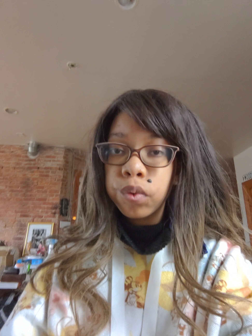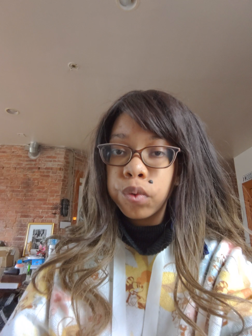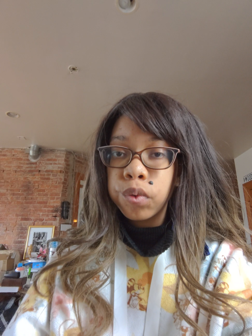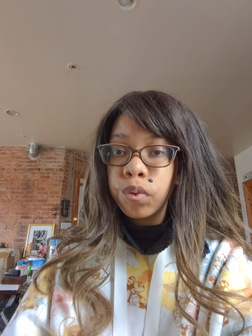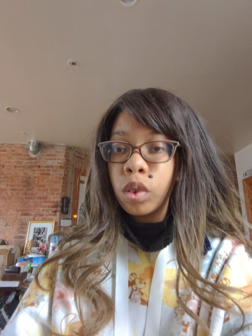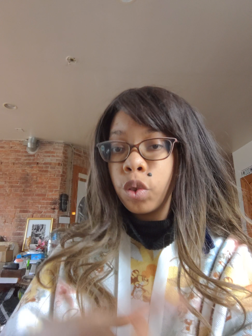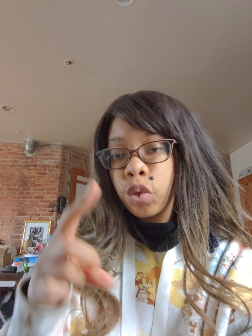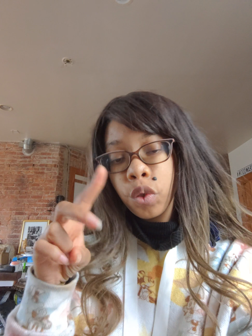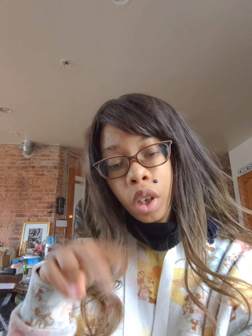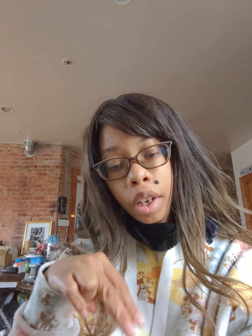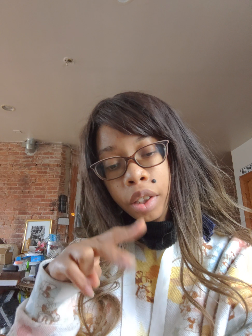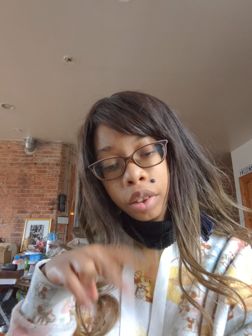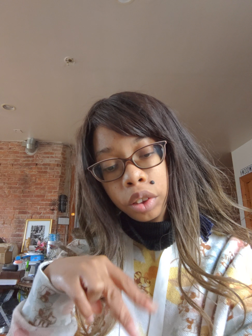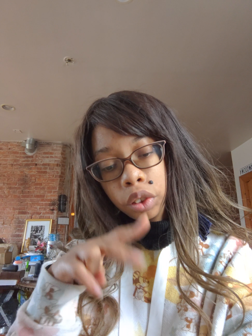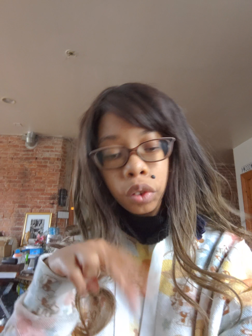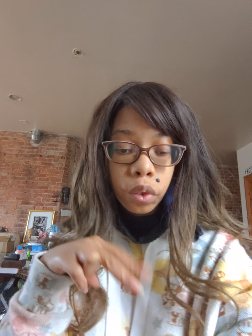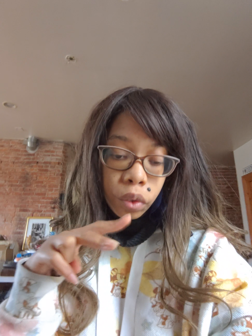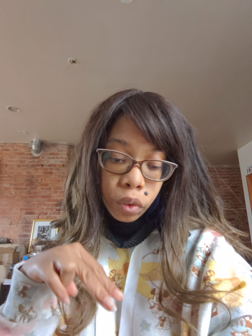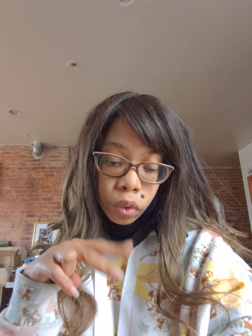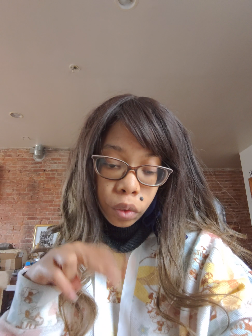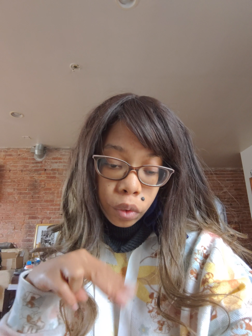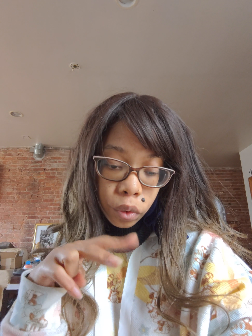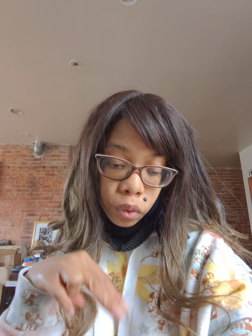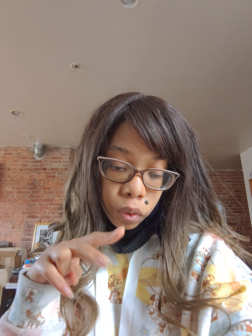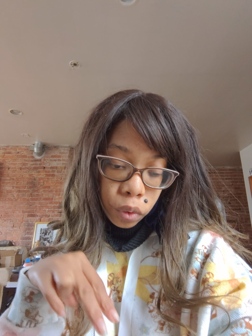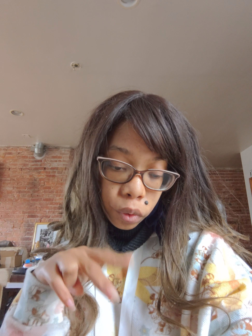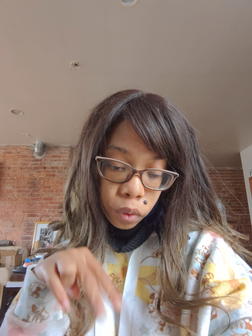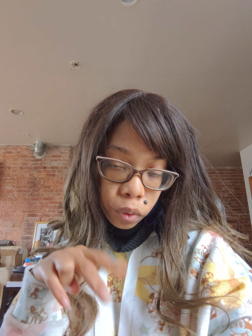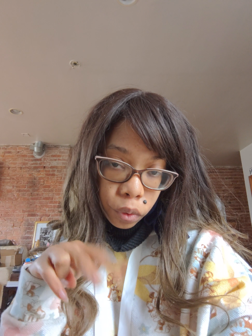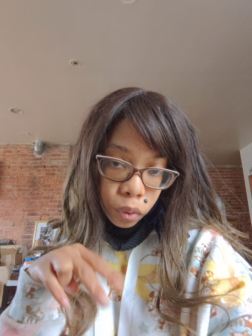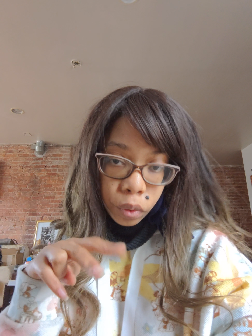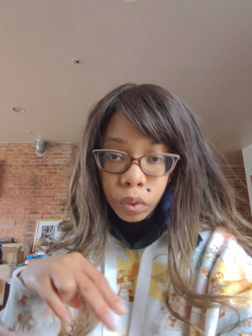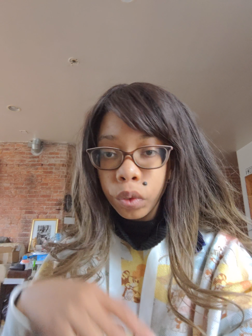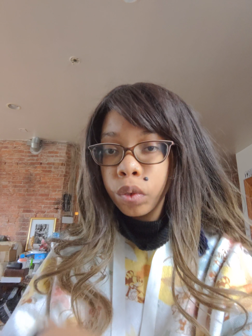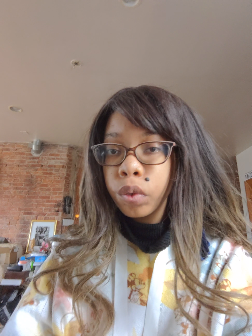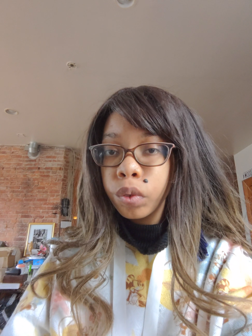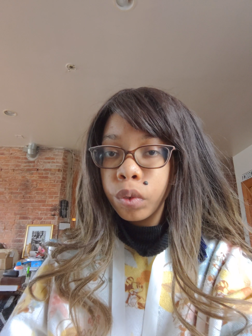read